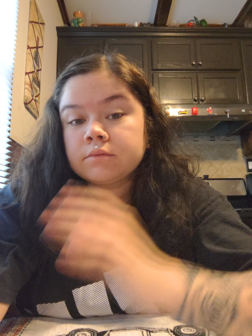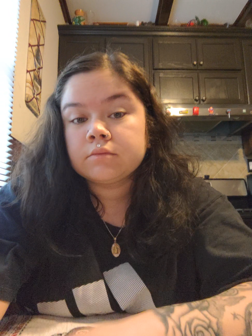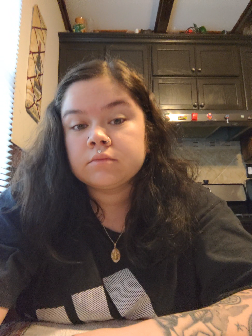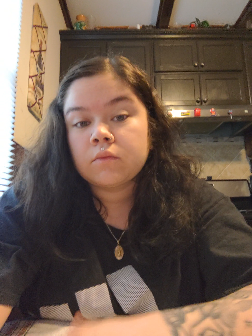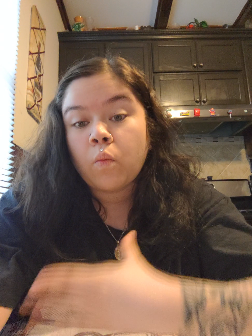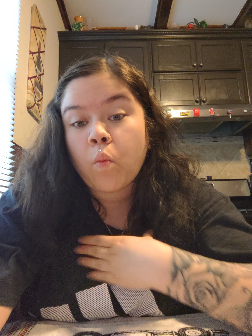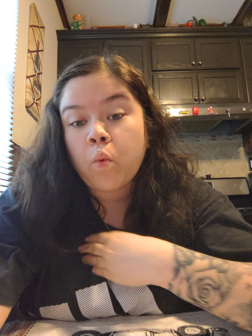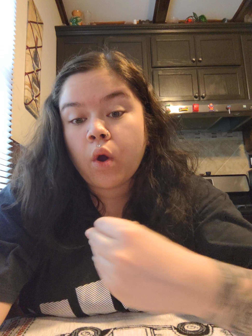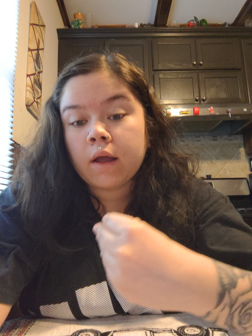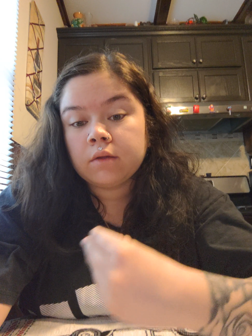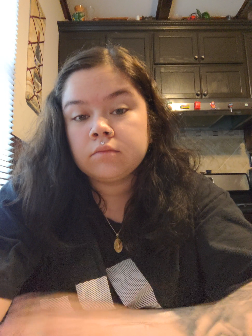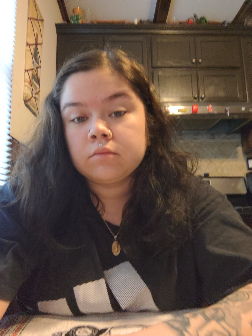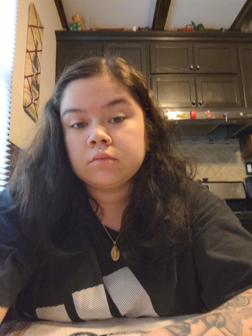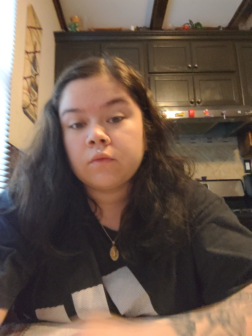white